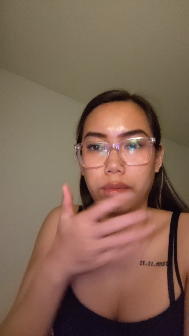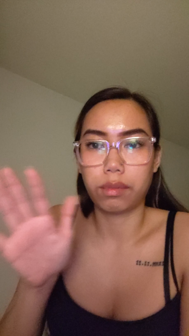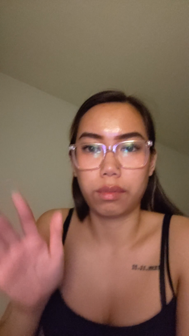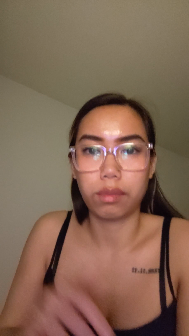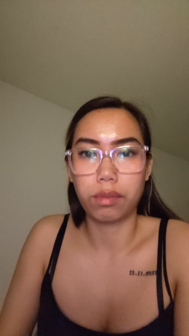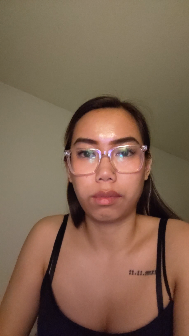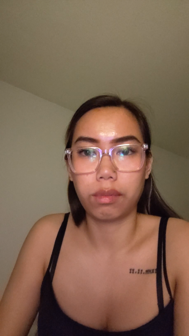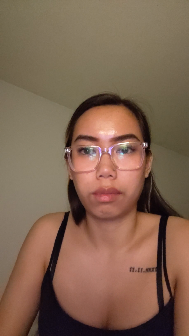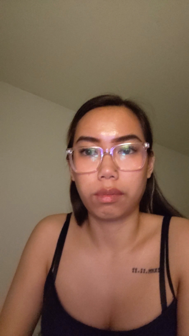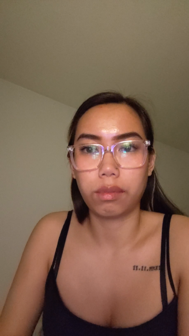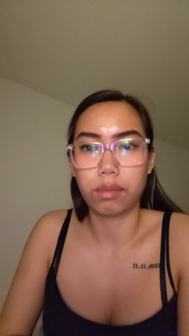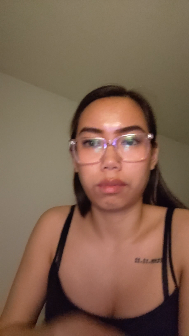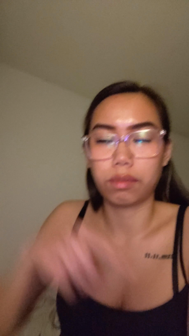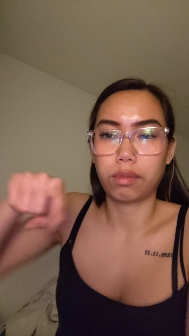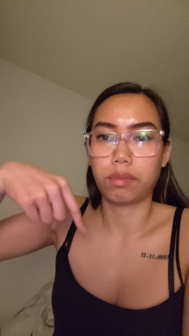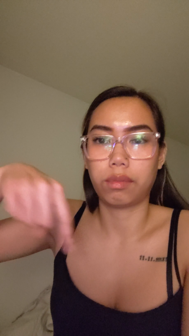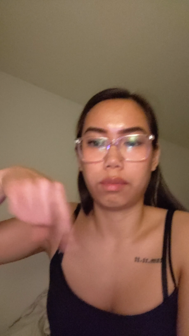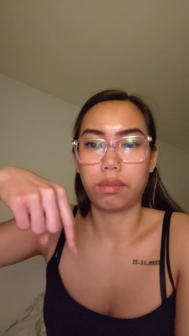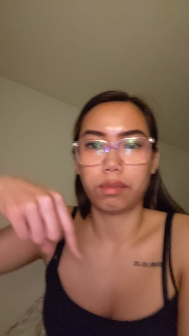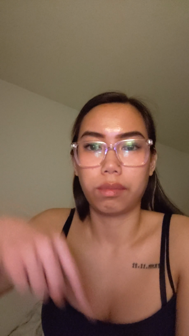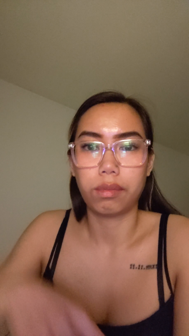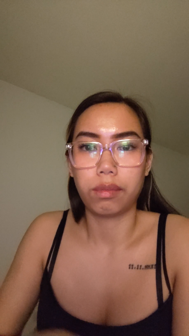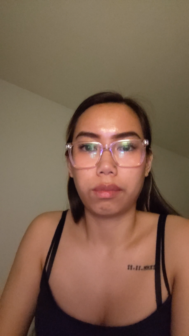flip-flop